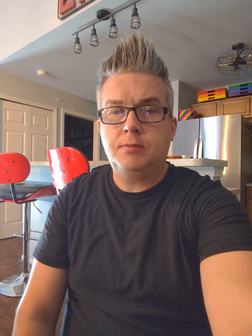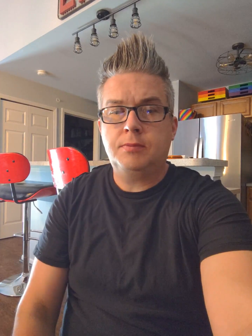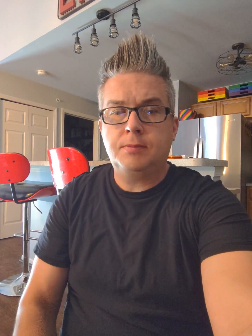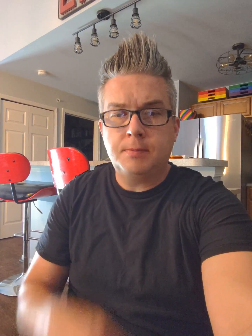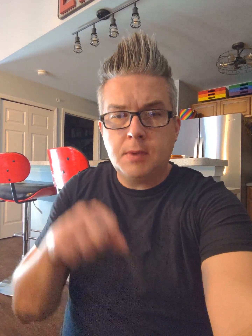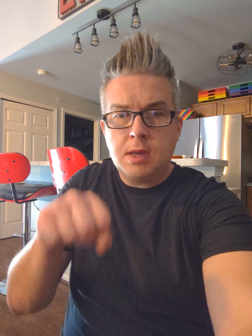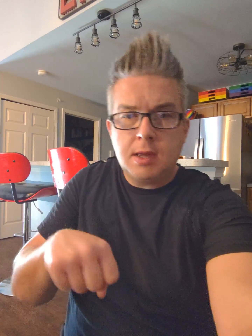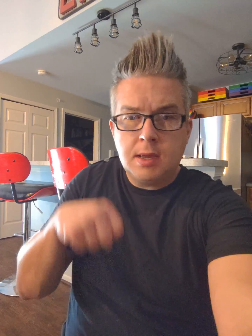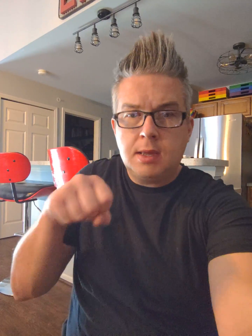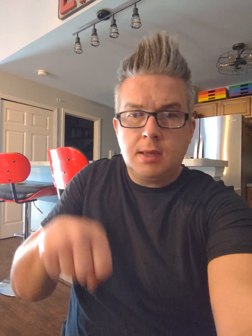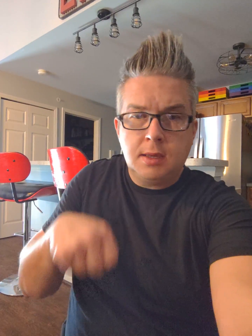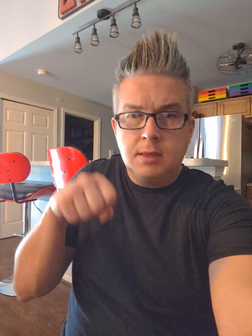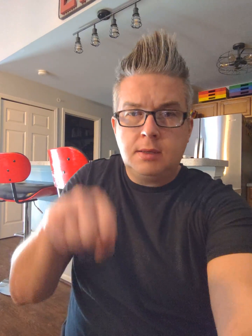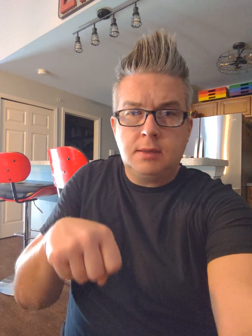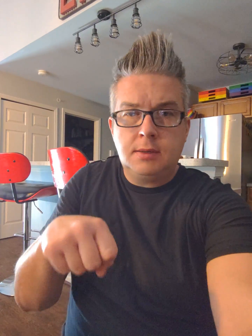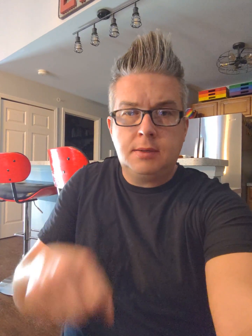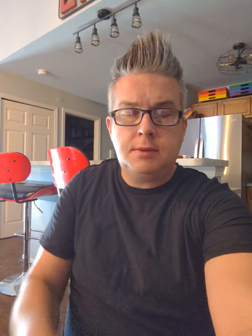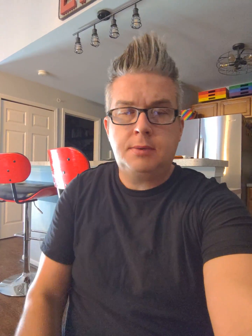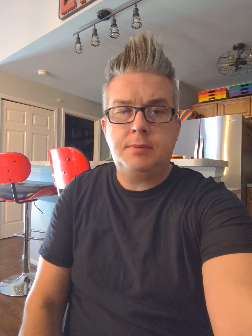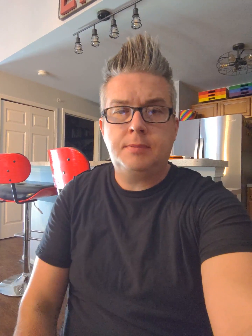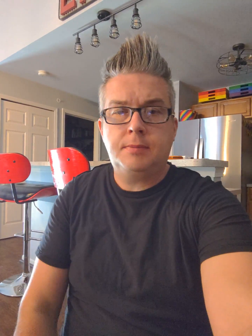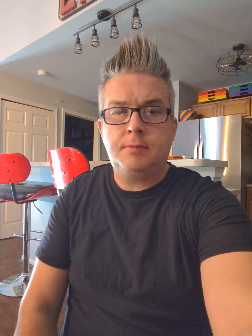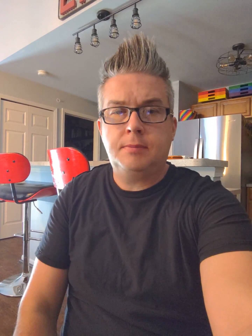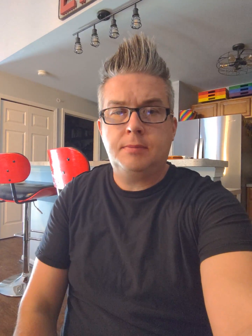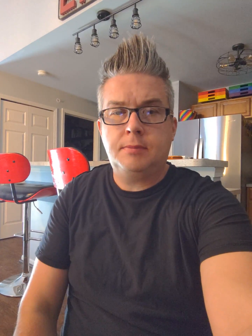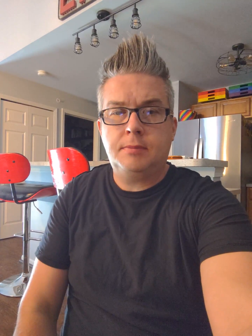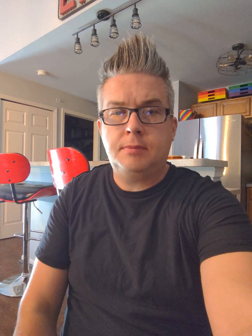bicycle